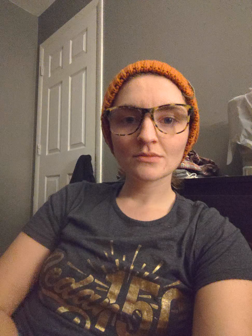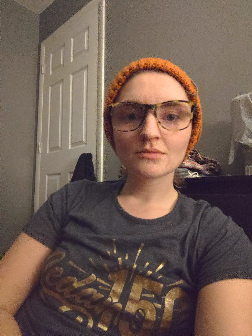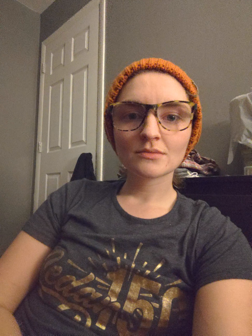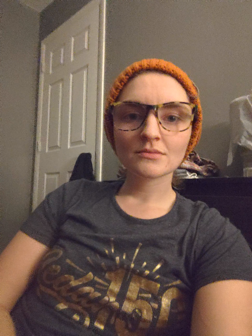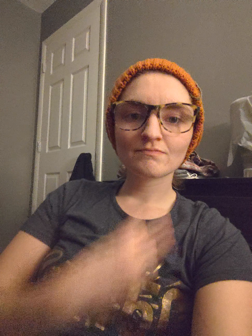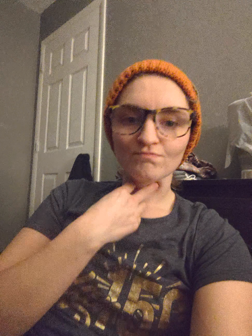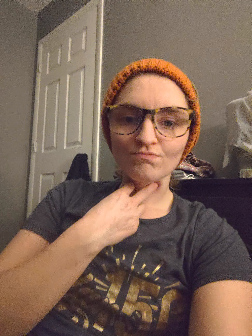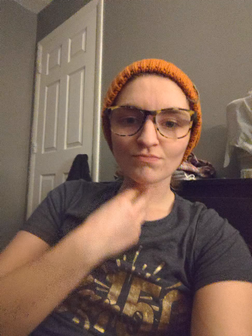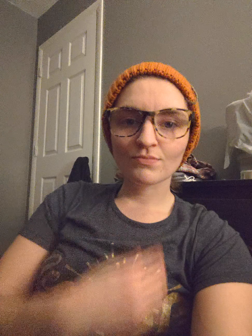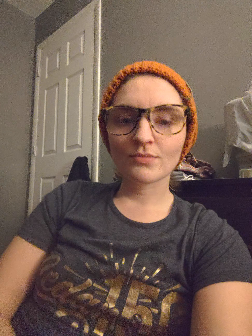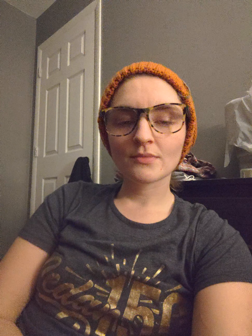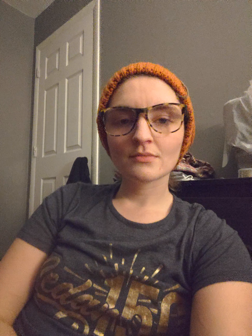stuck